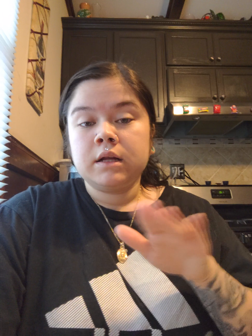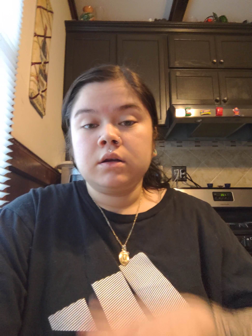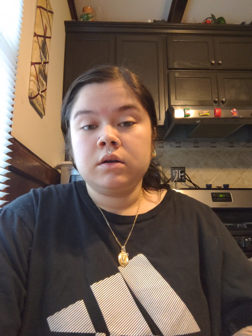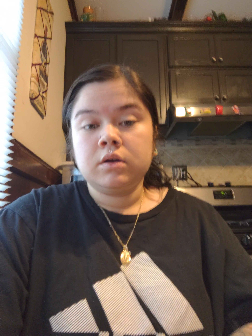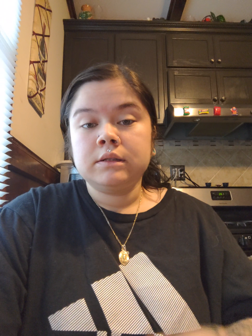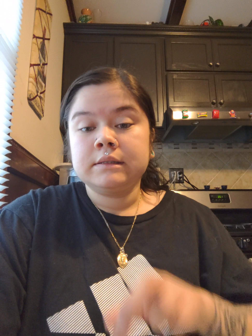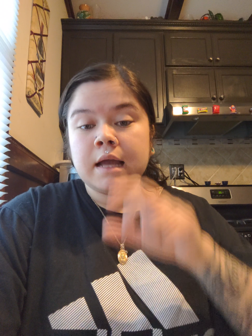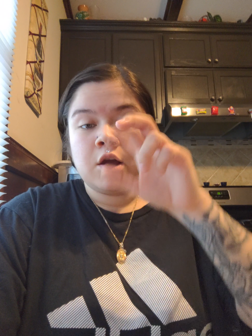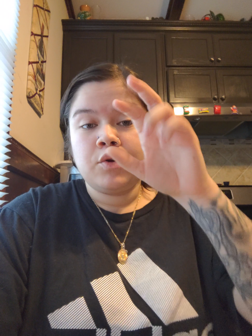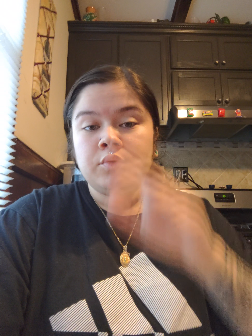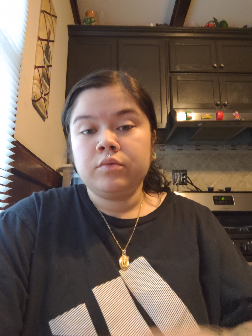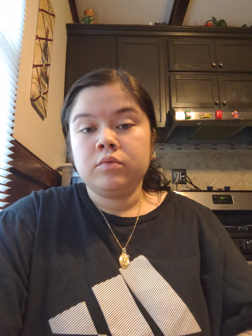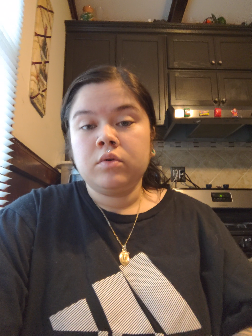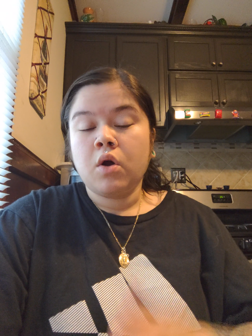stairs